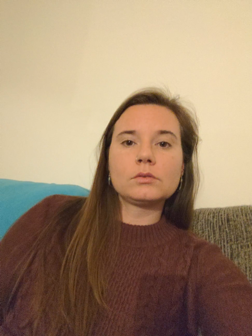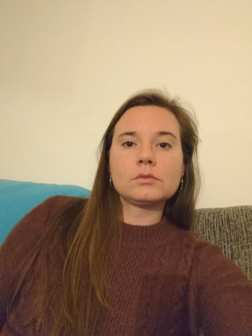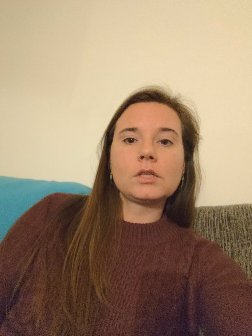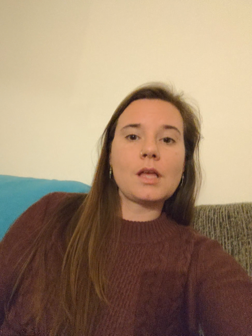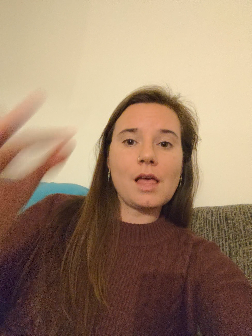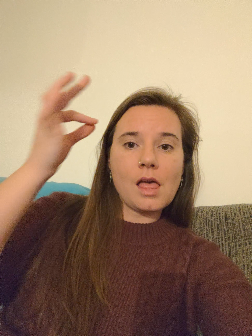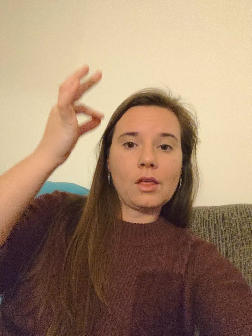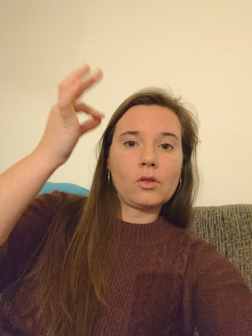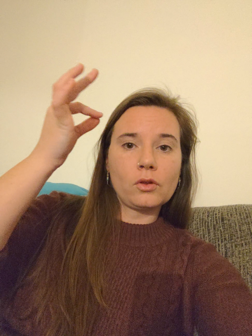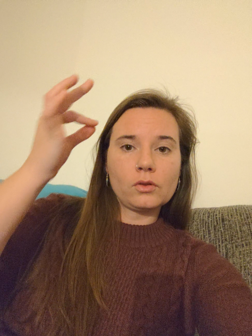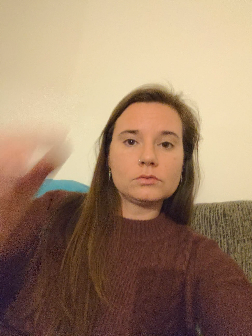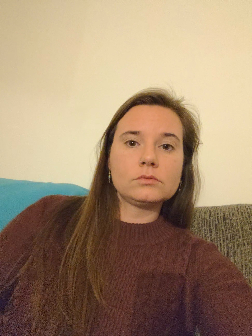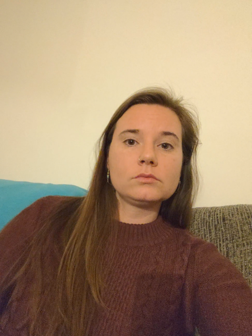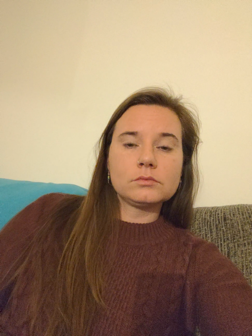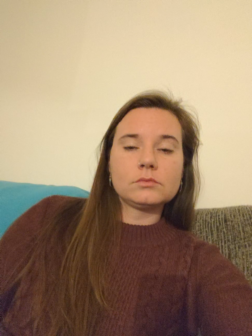hair